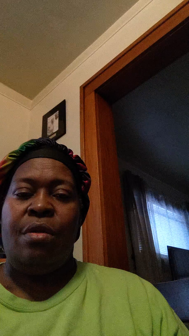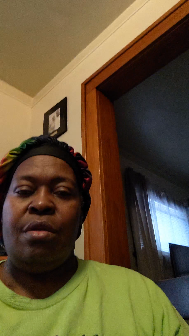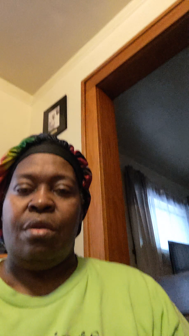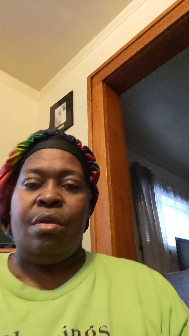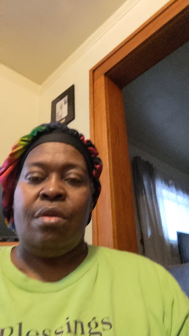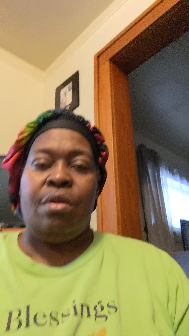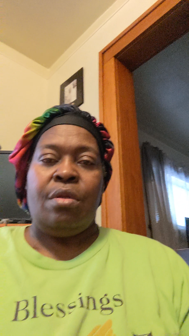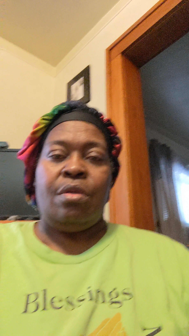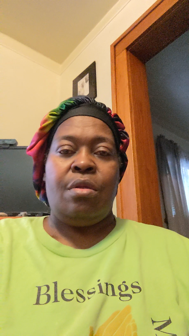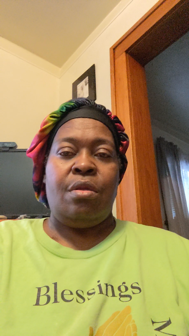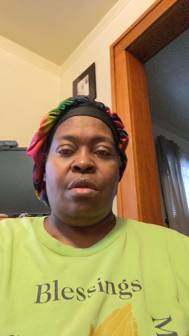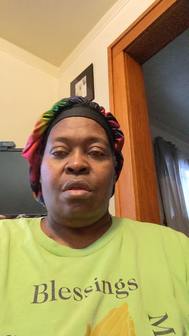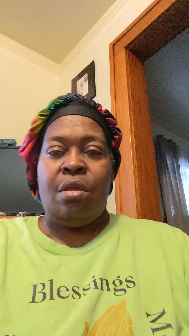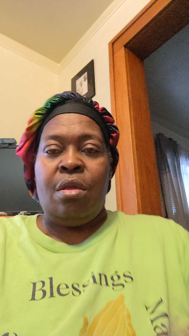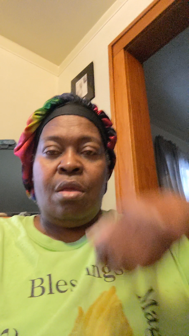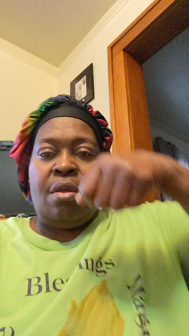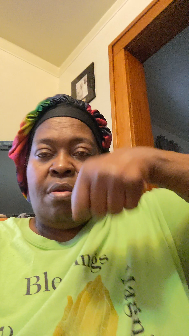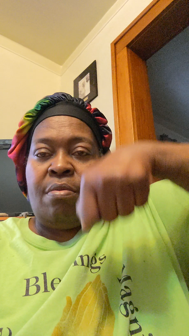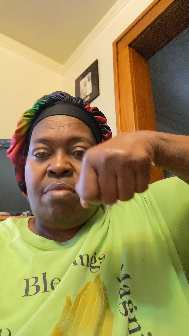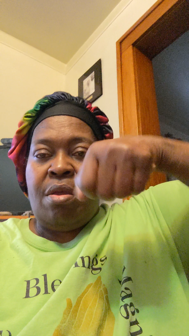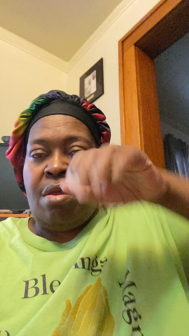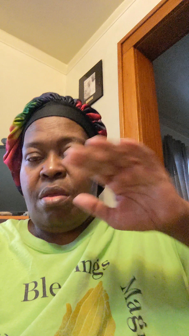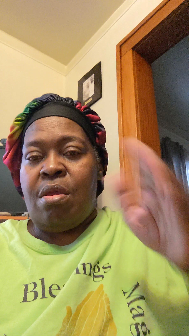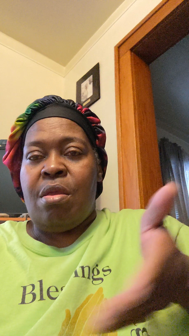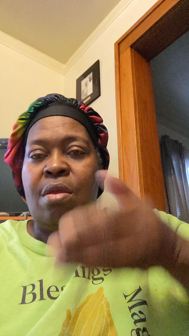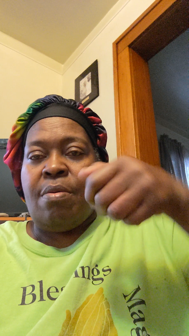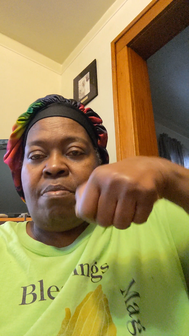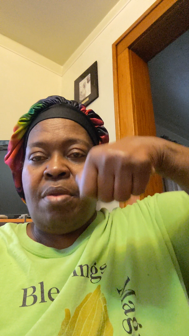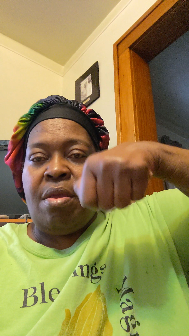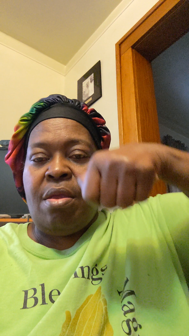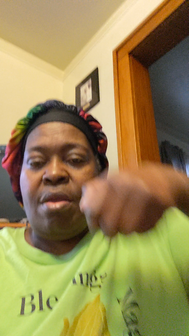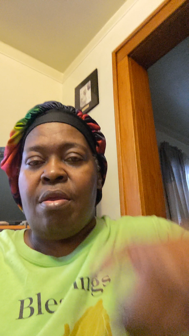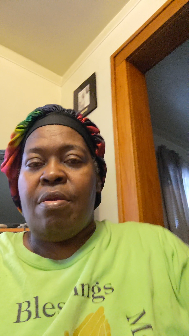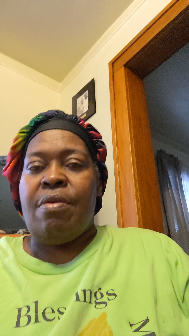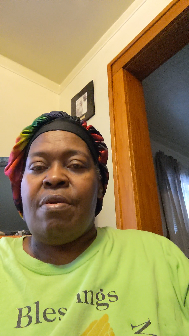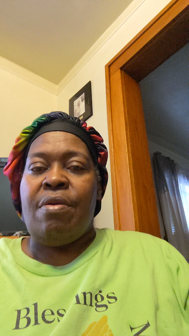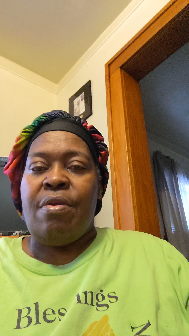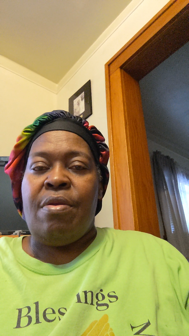bucket